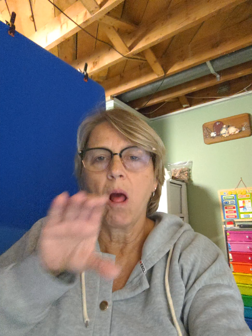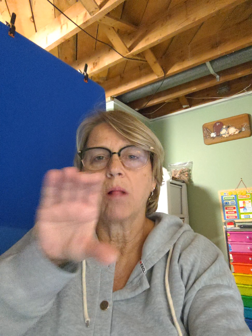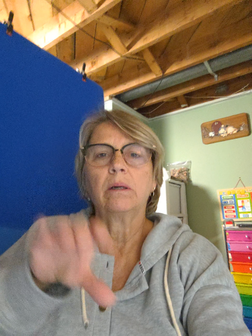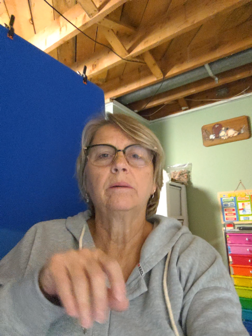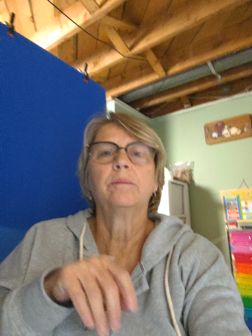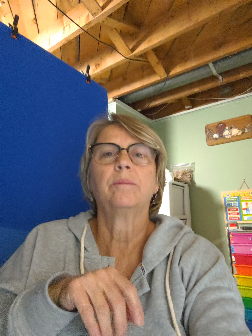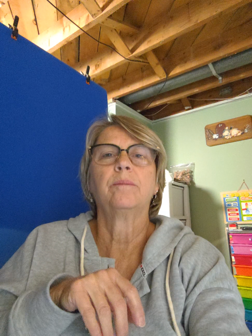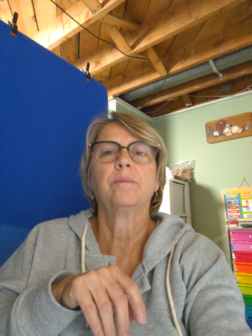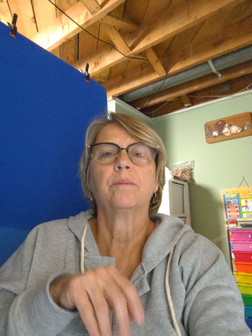chocolate